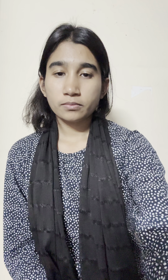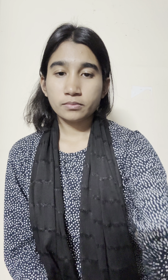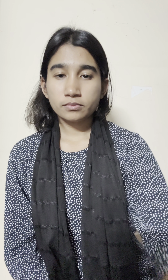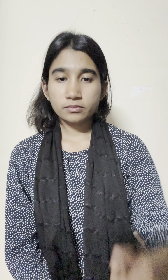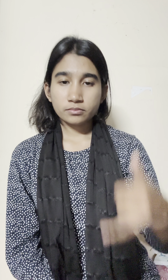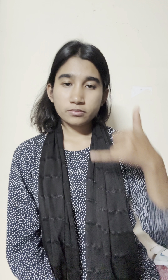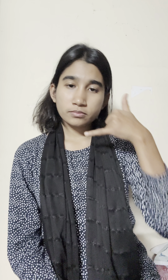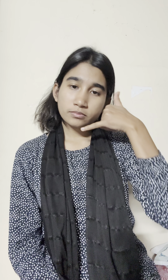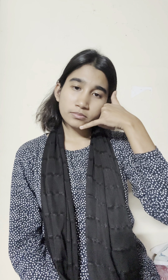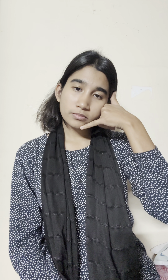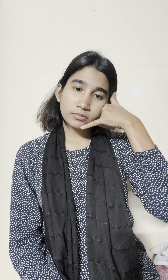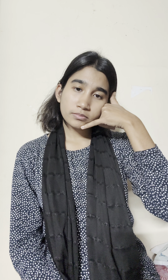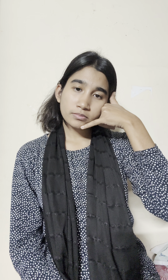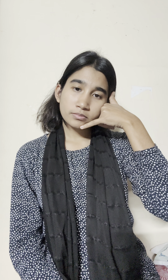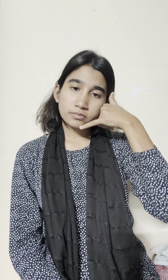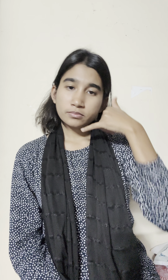টেলিফোন